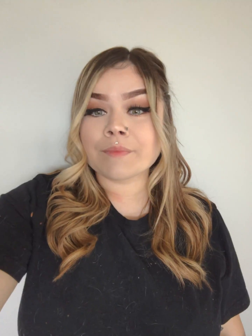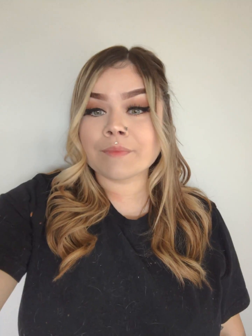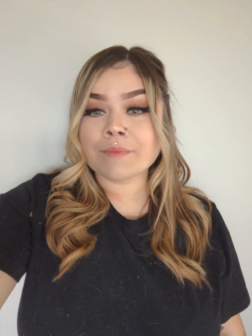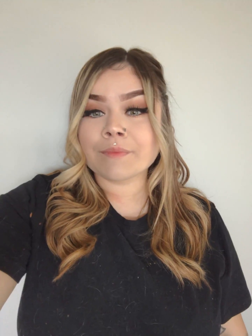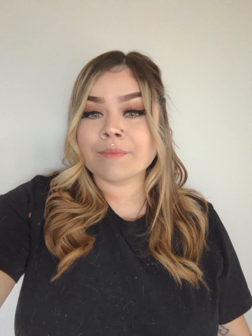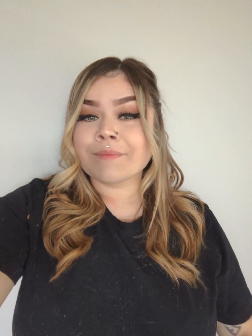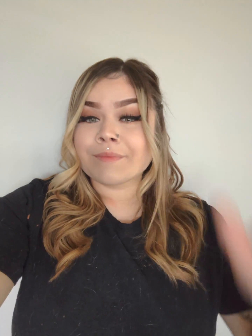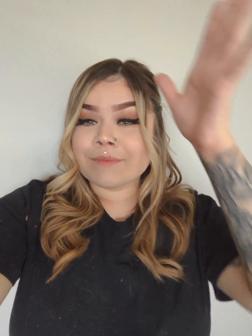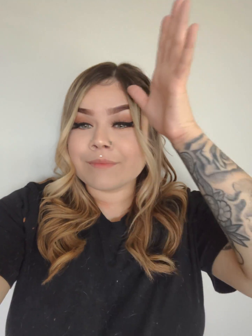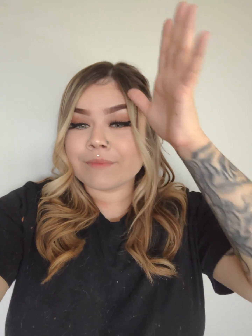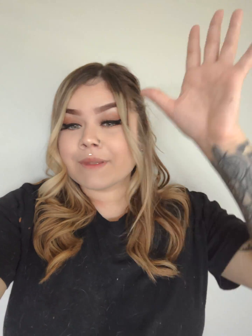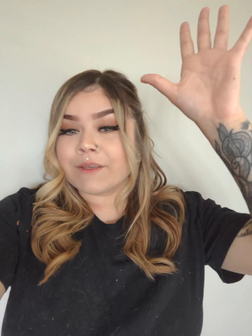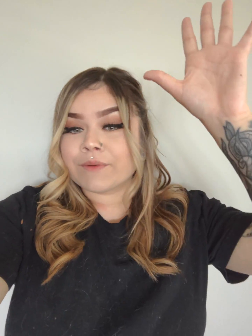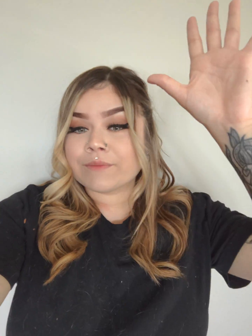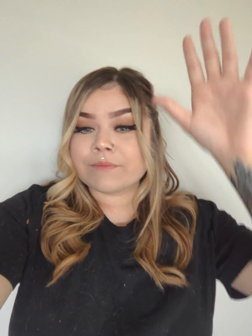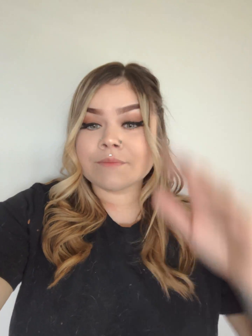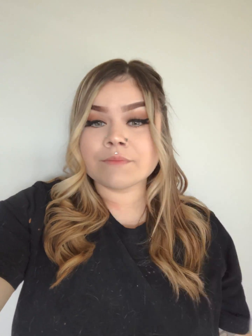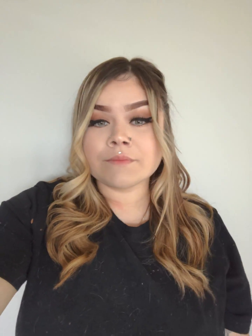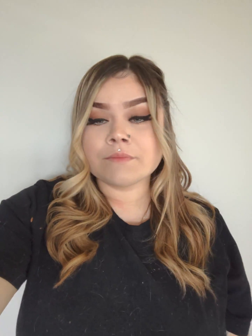deer